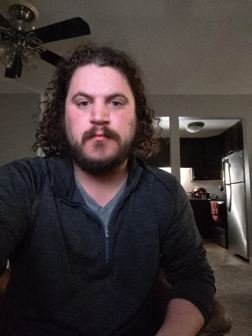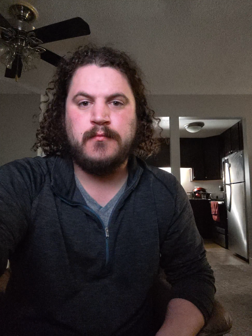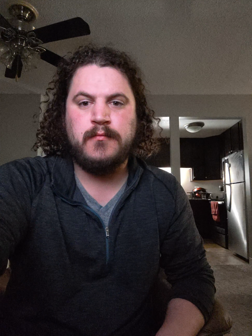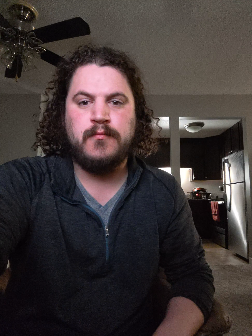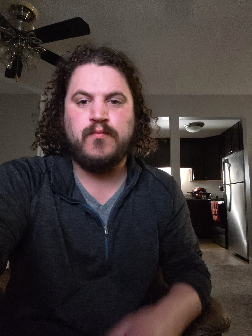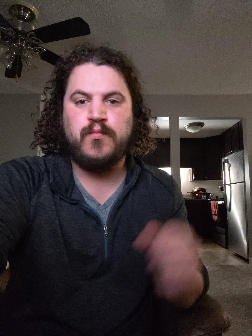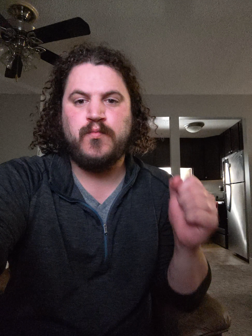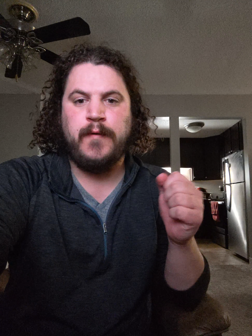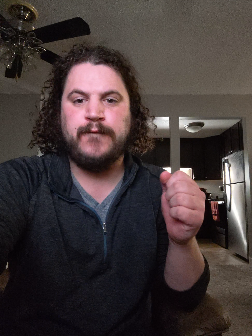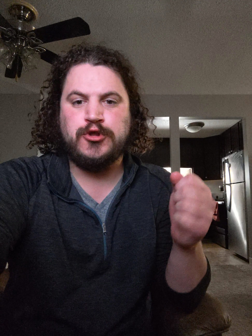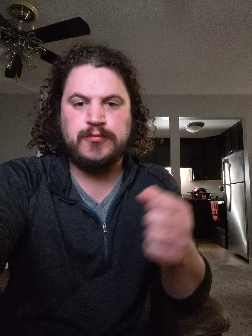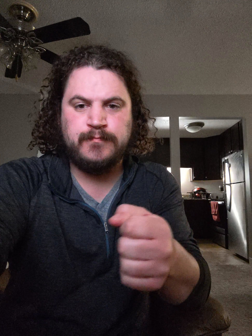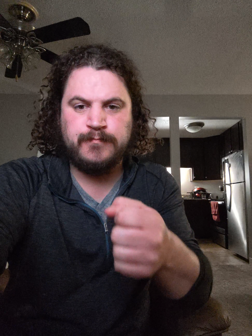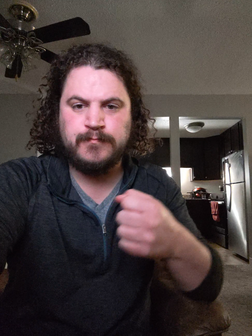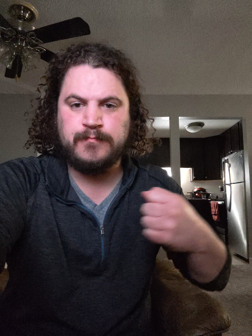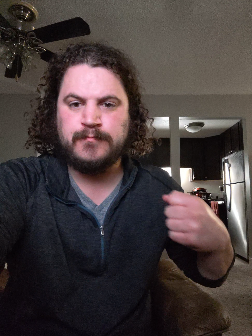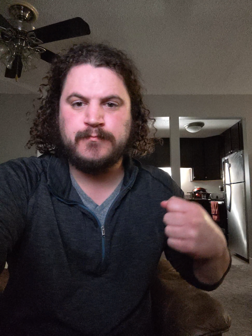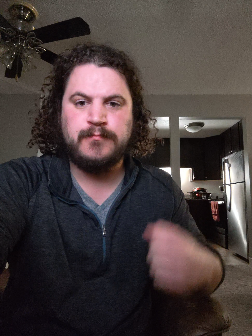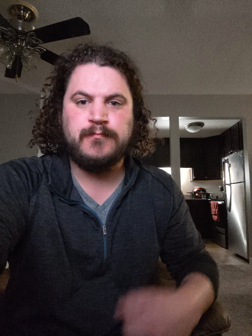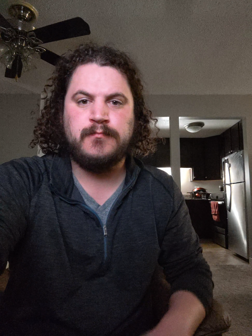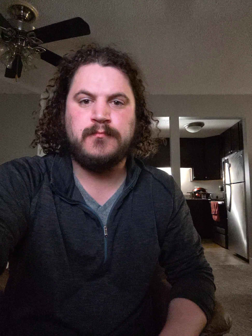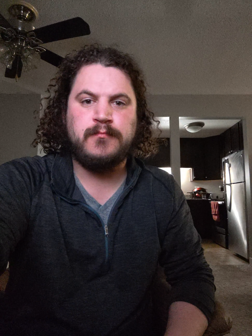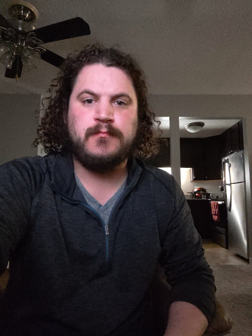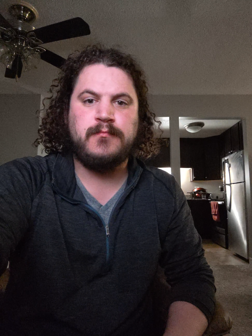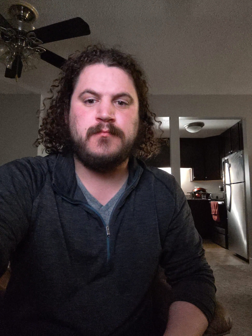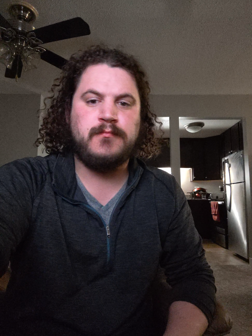refrigerator